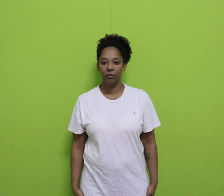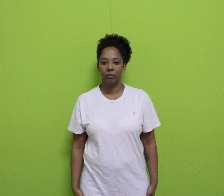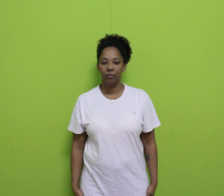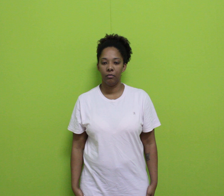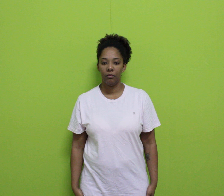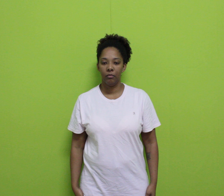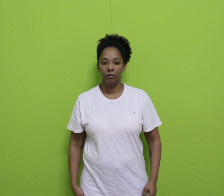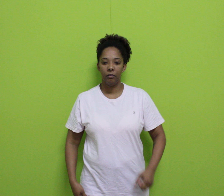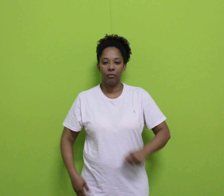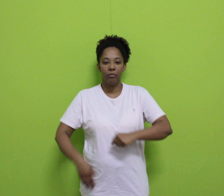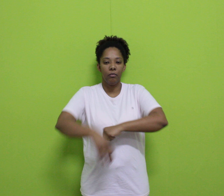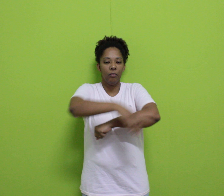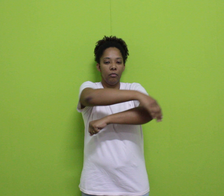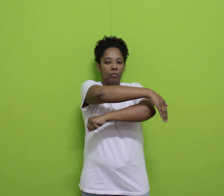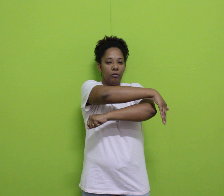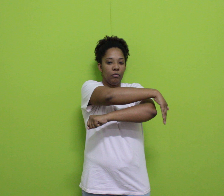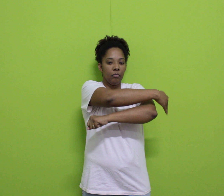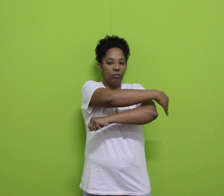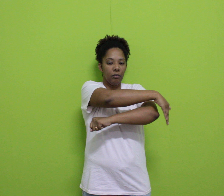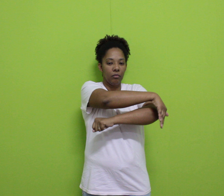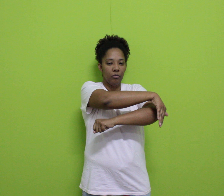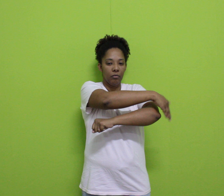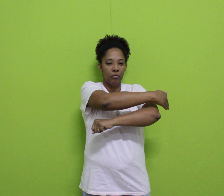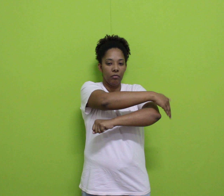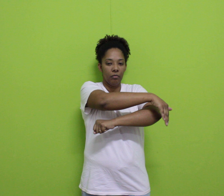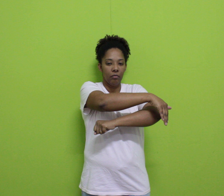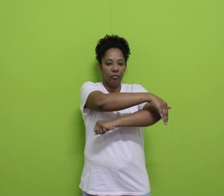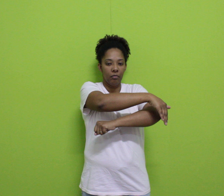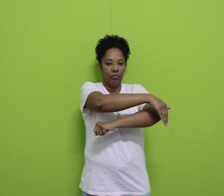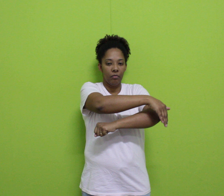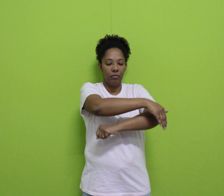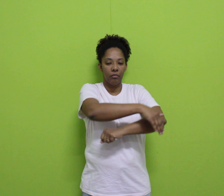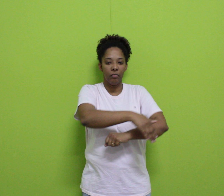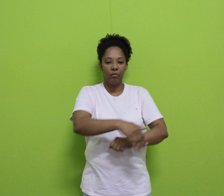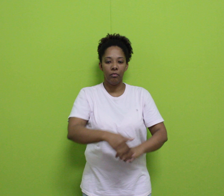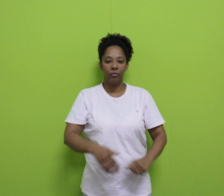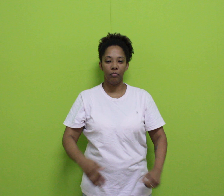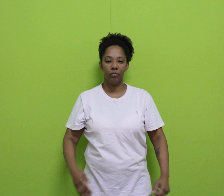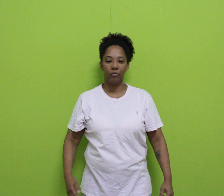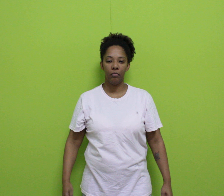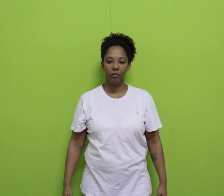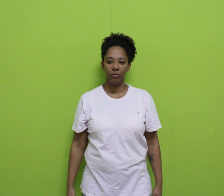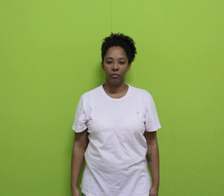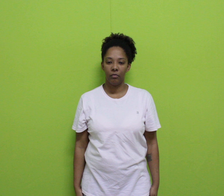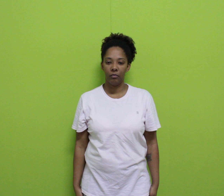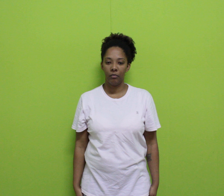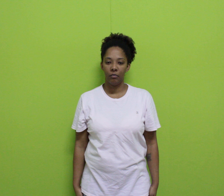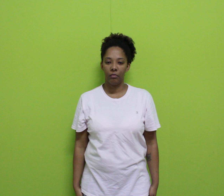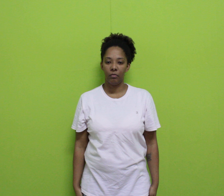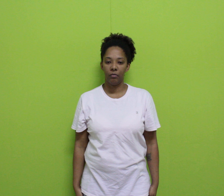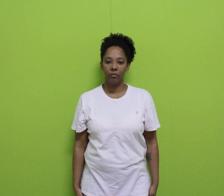esquina